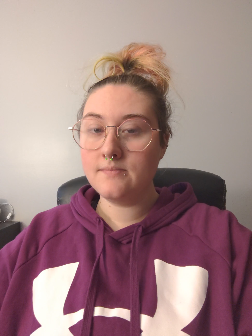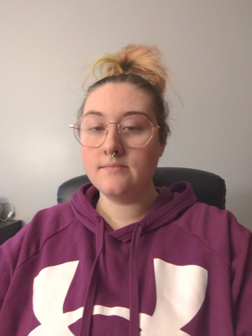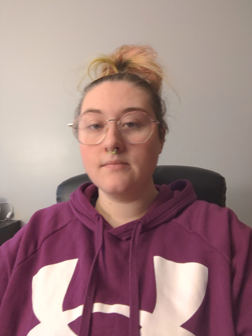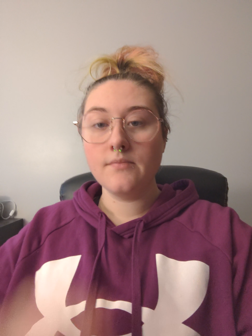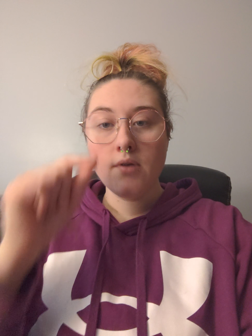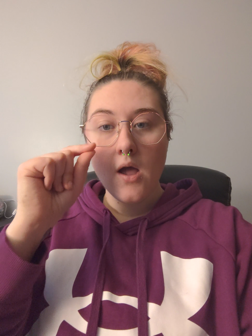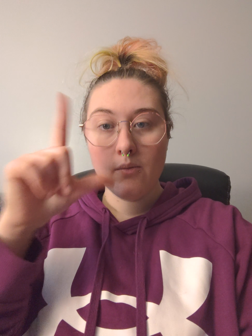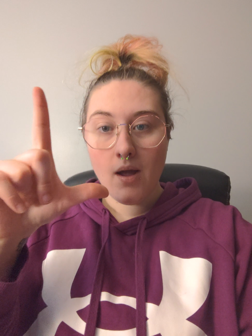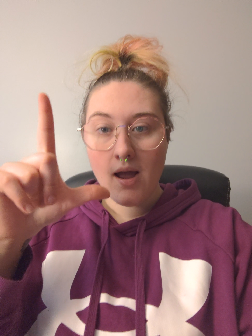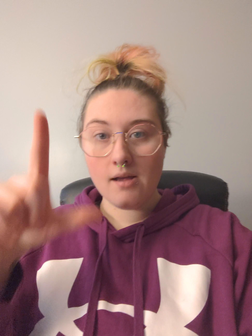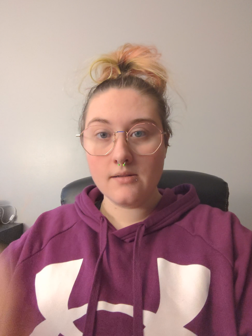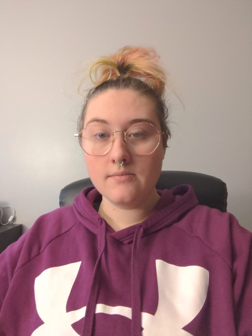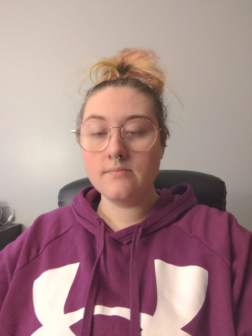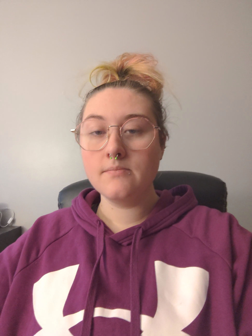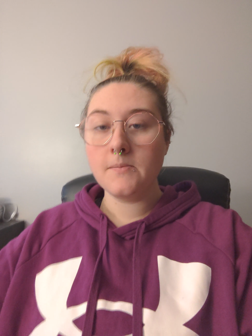awake